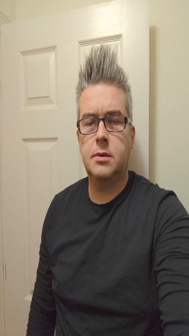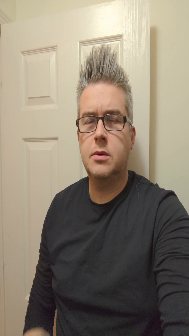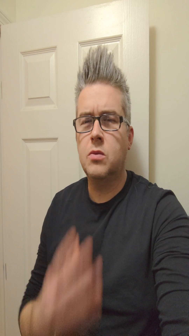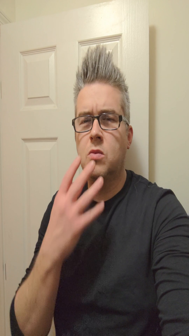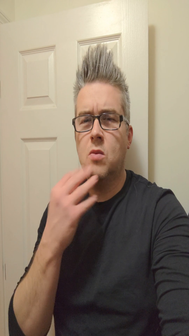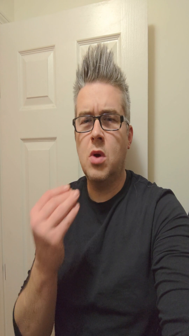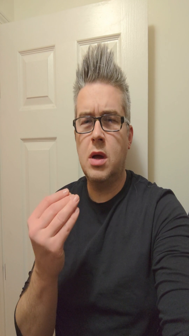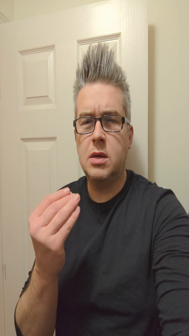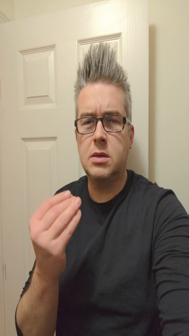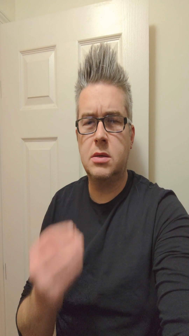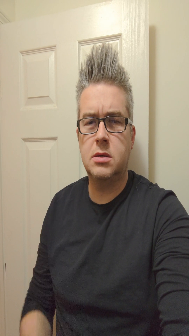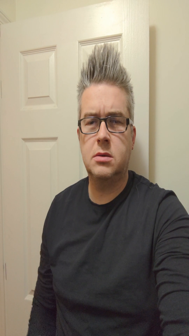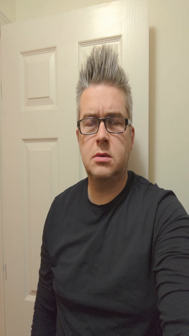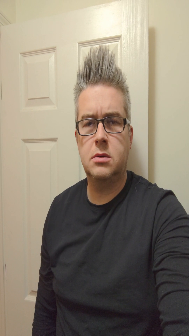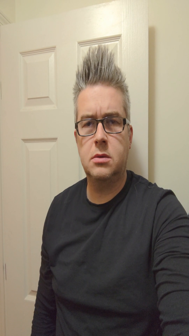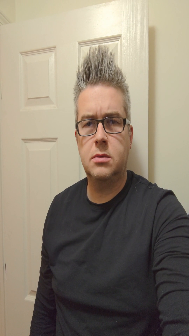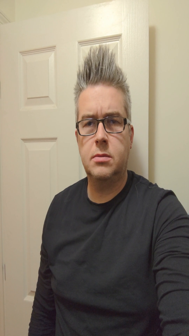wet